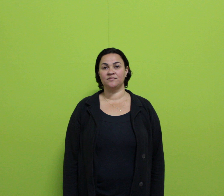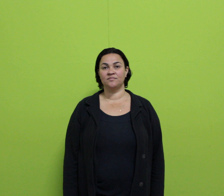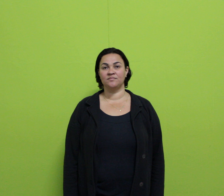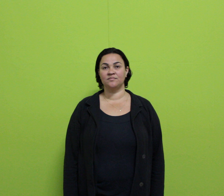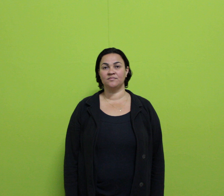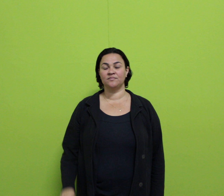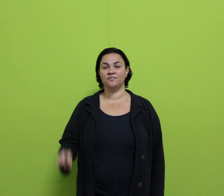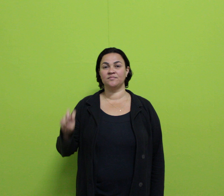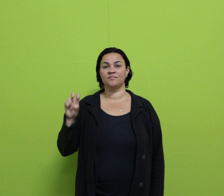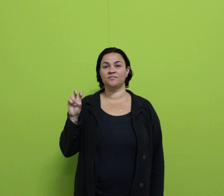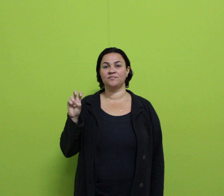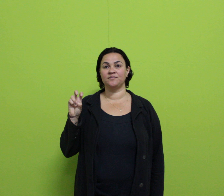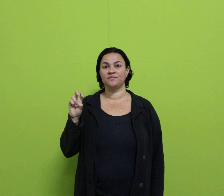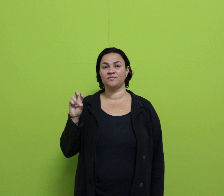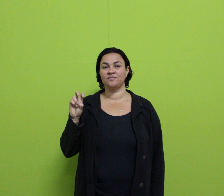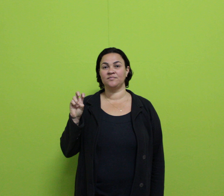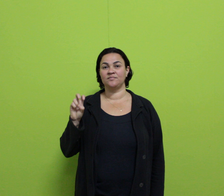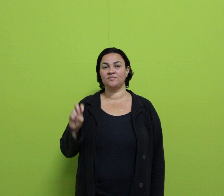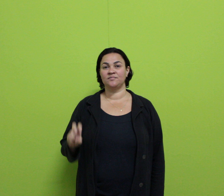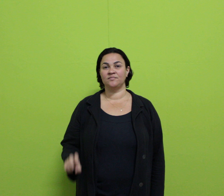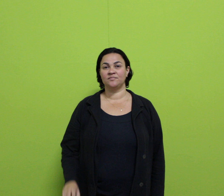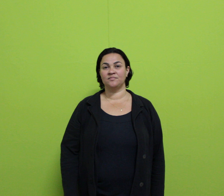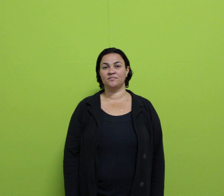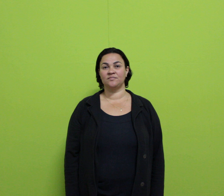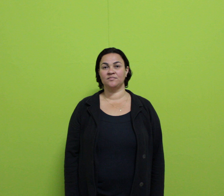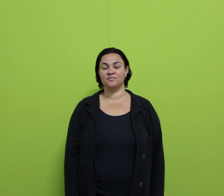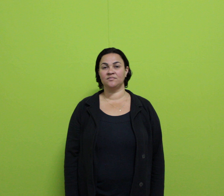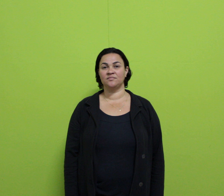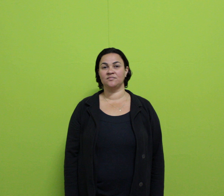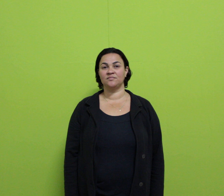cinco